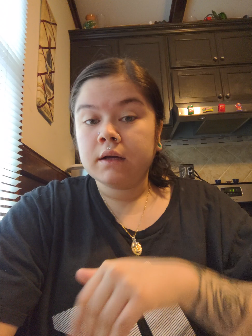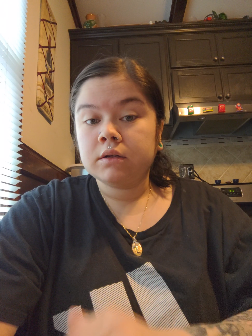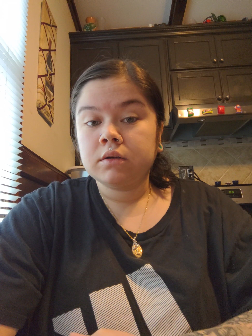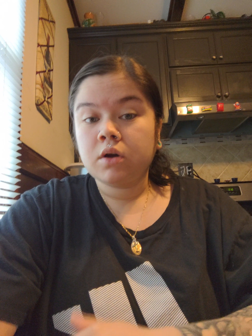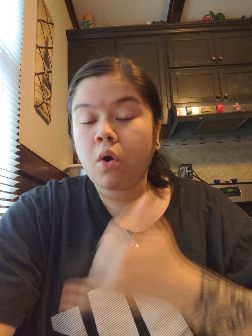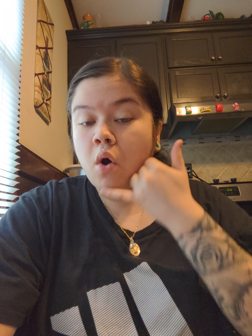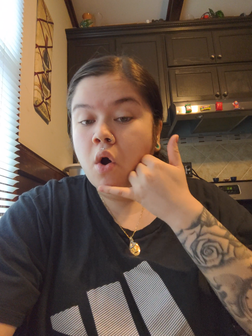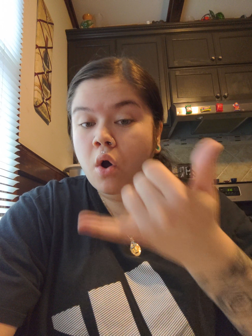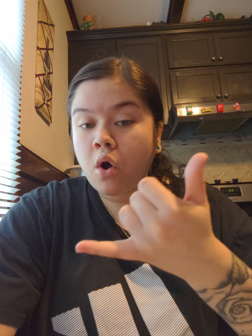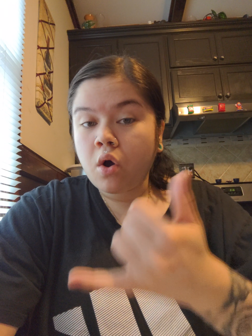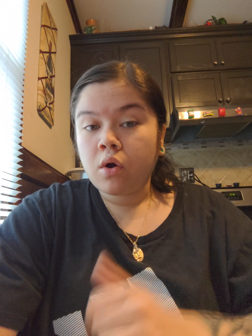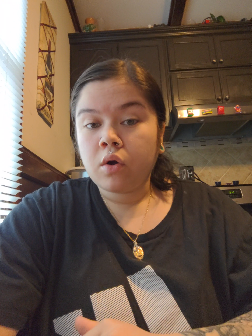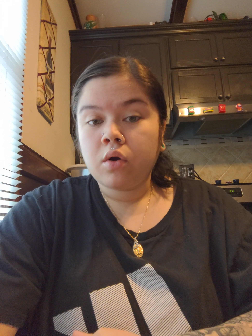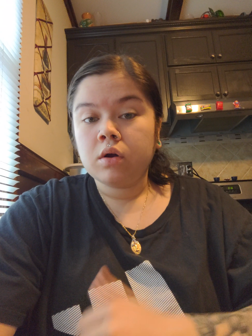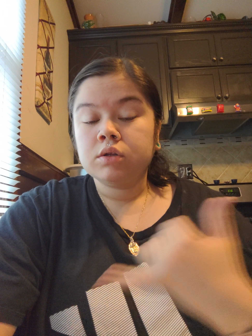call on the phone